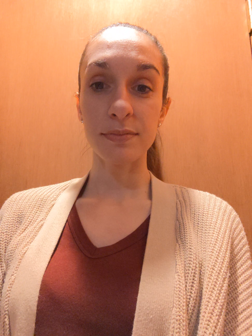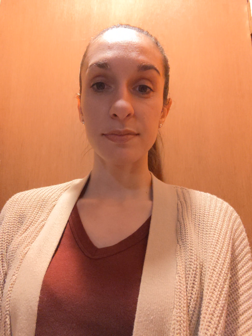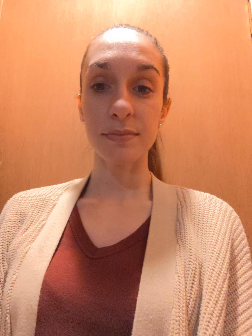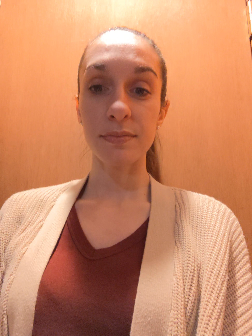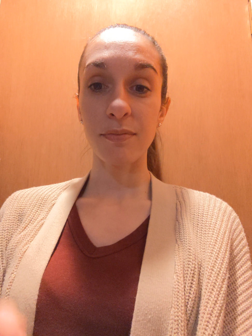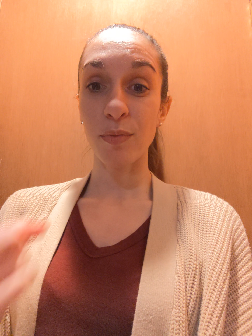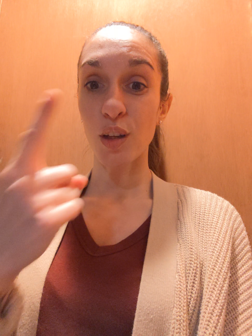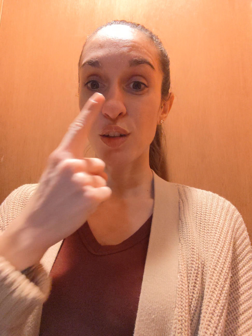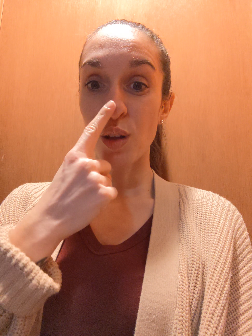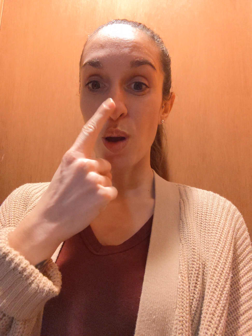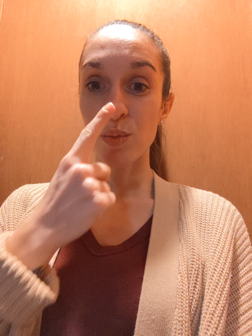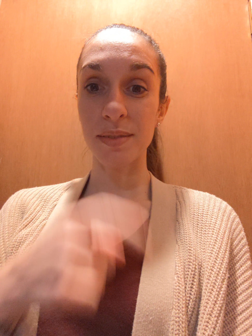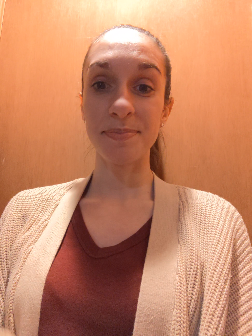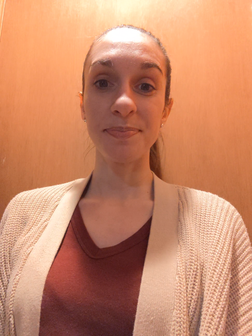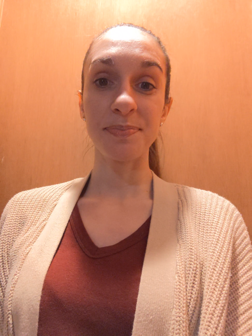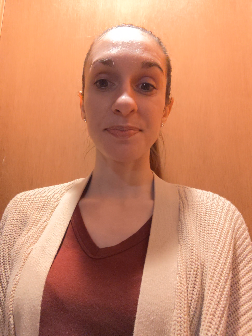nose